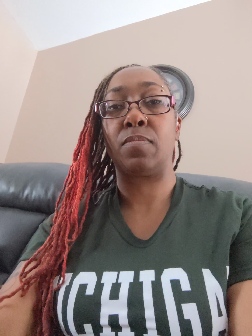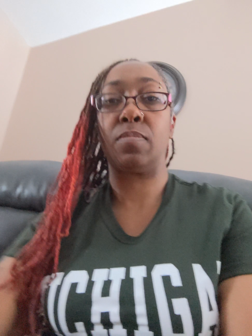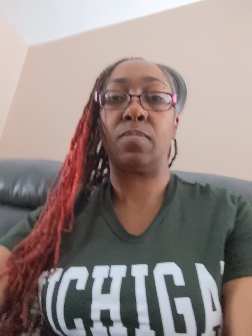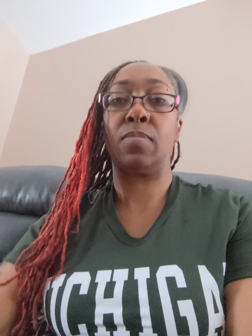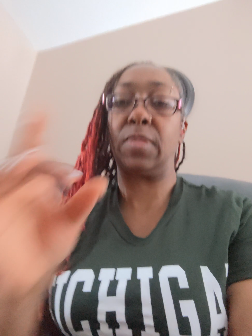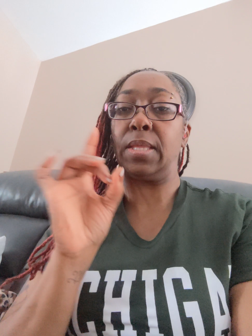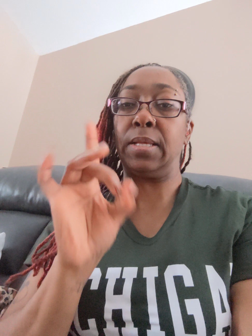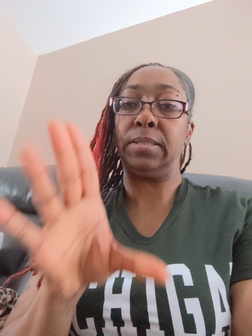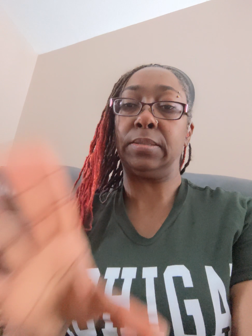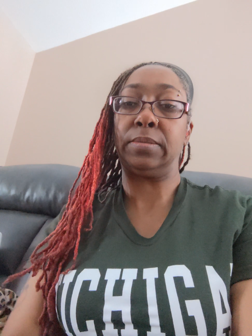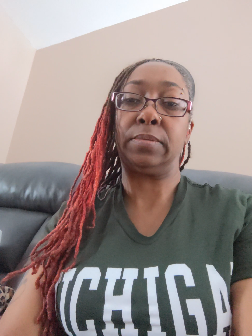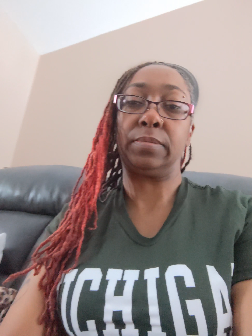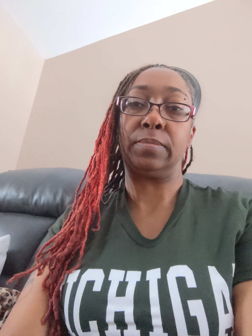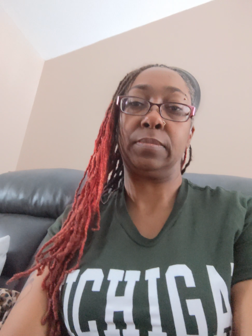hate